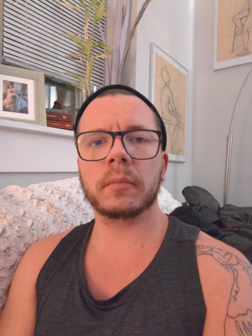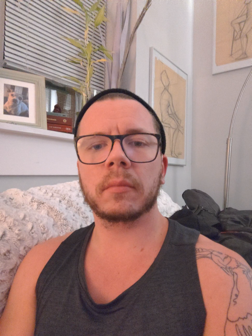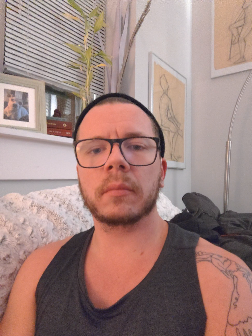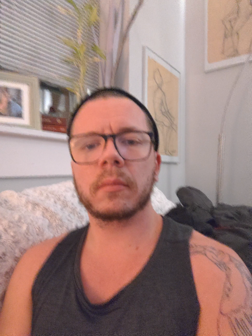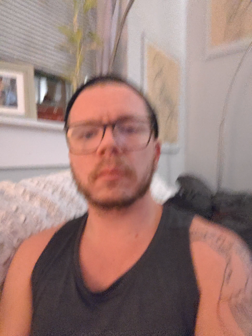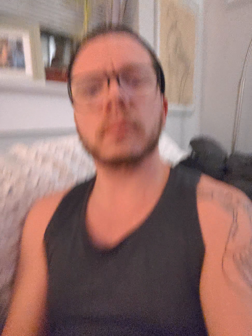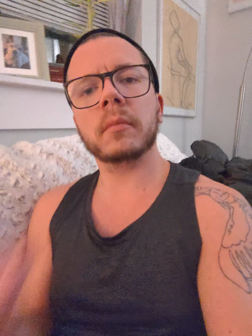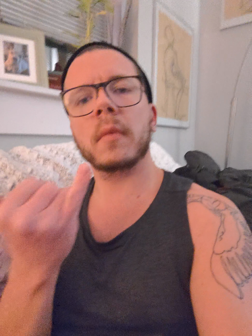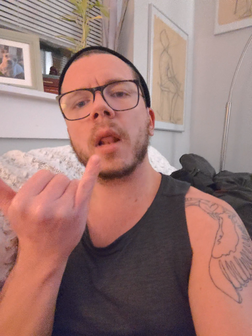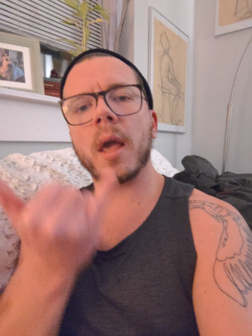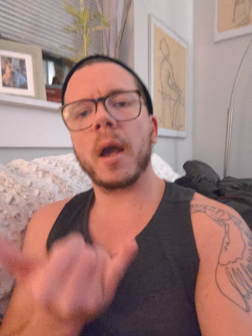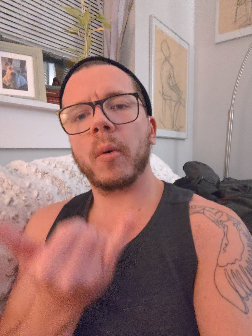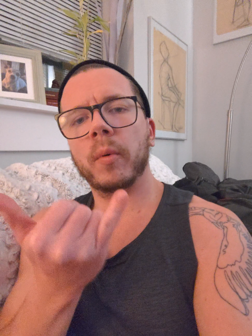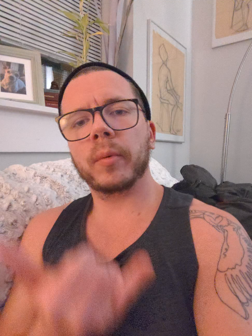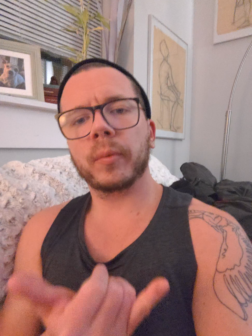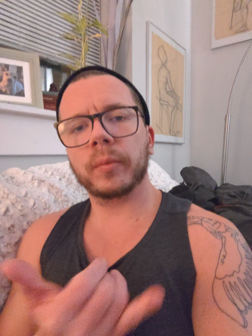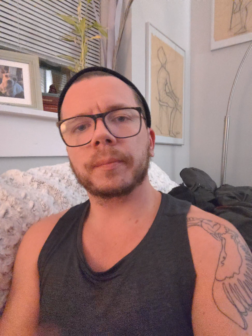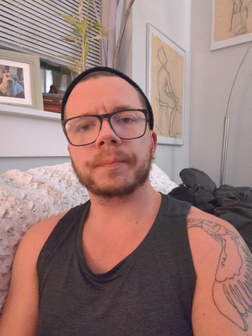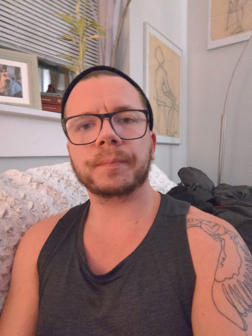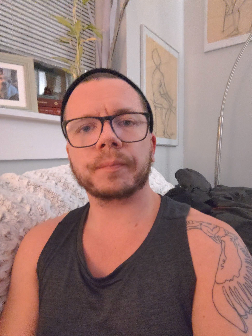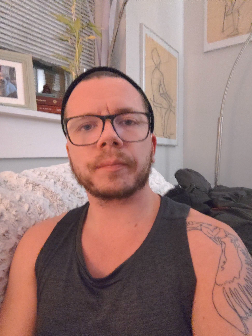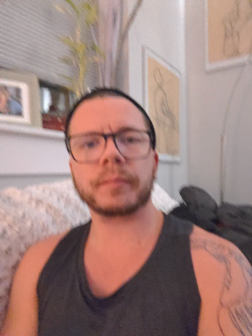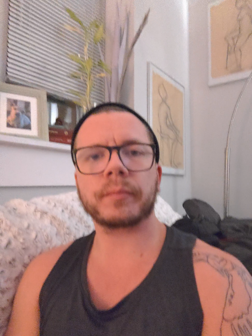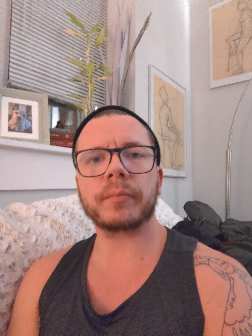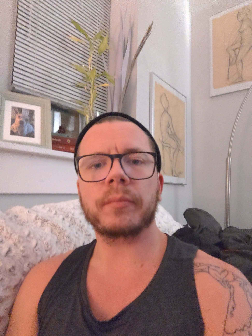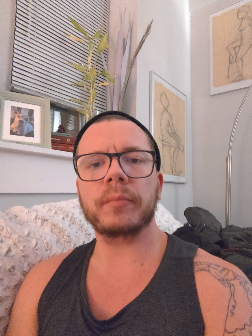now